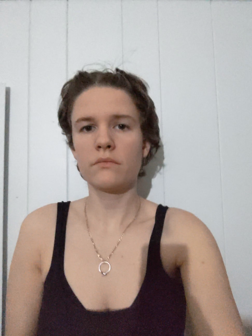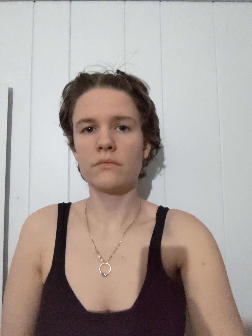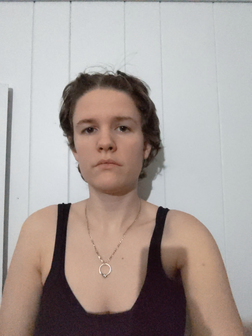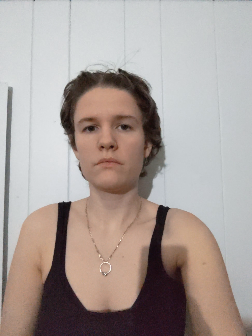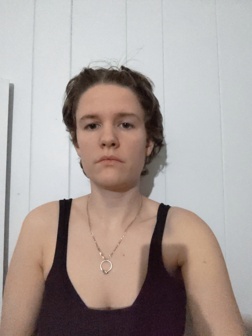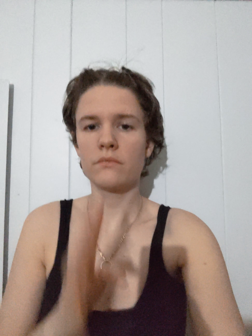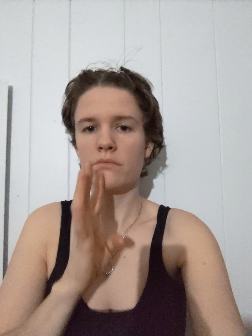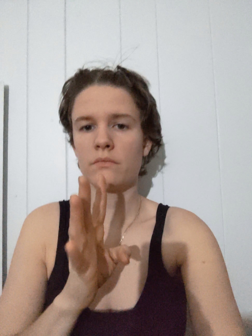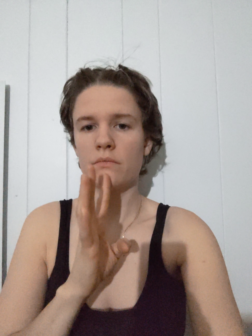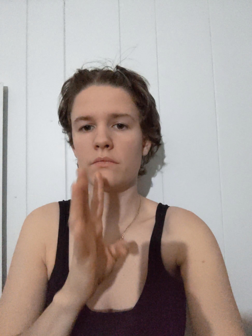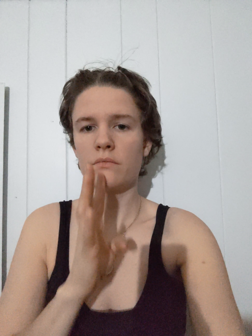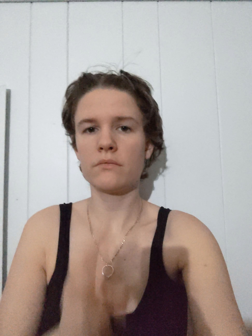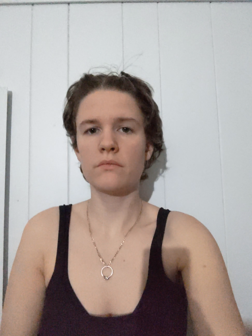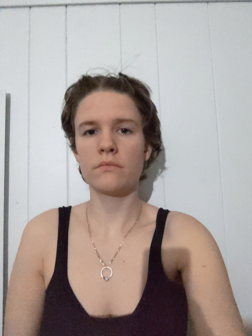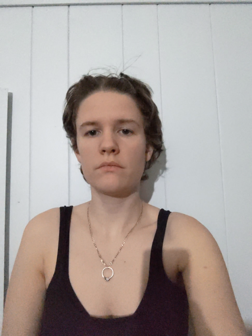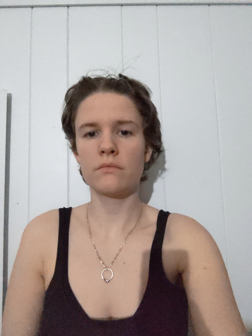talk